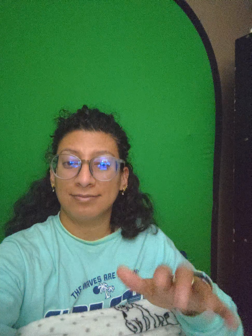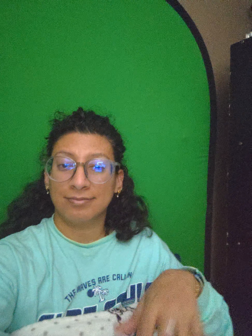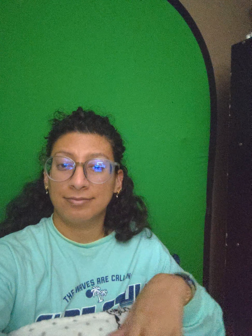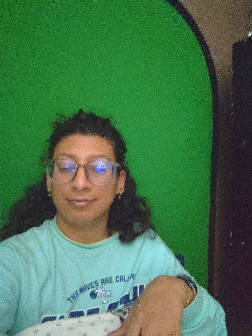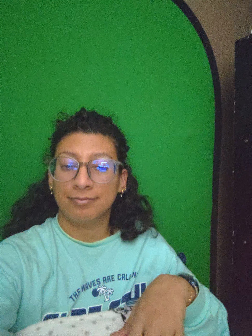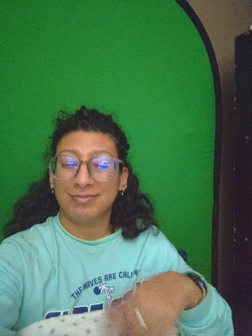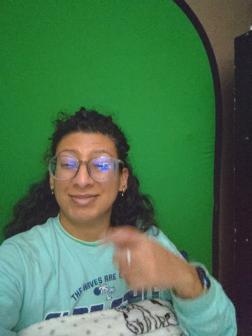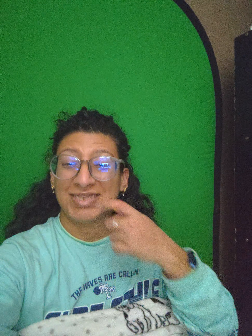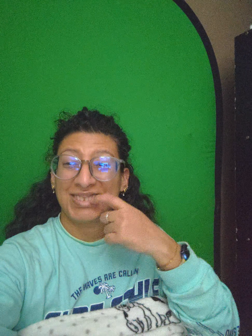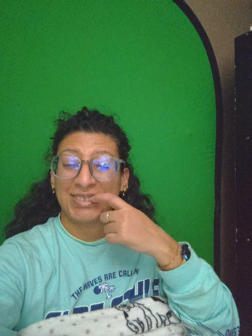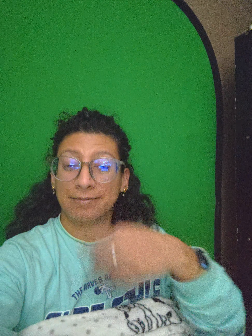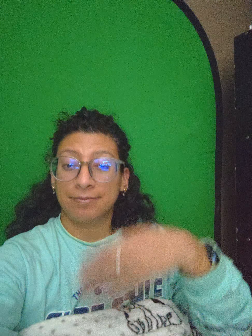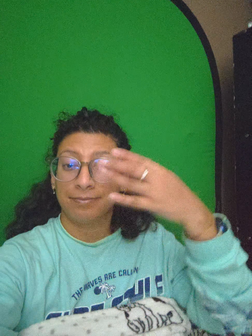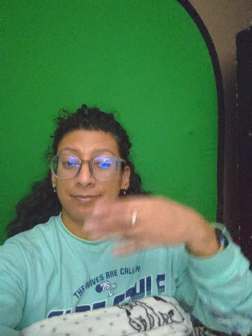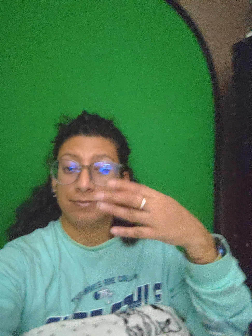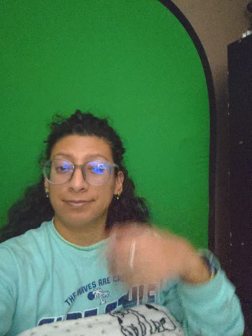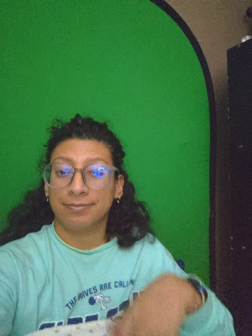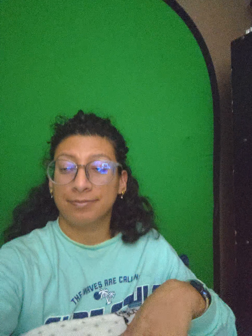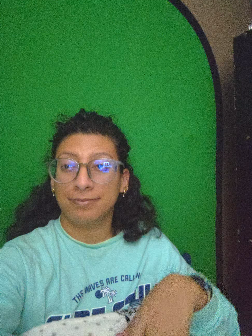window